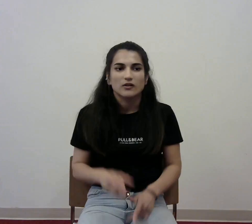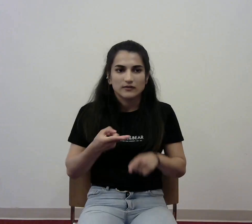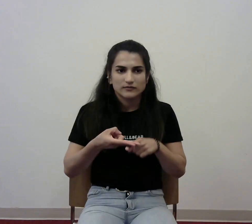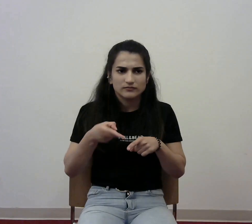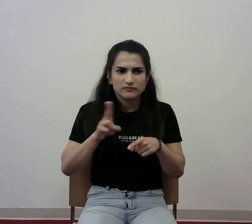bu